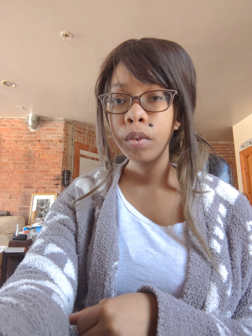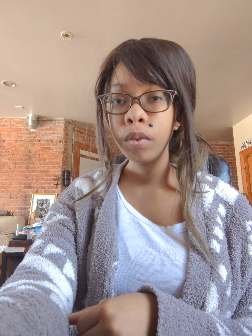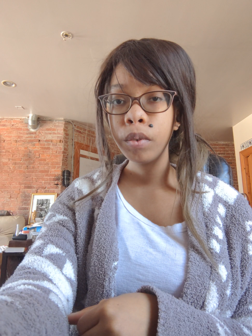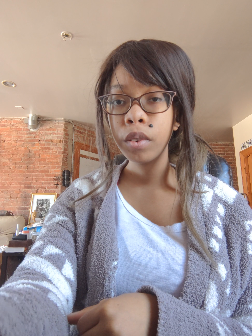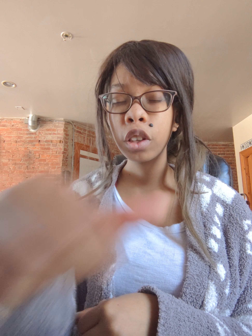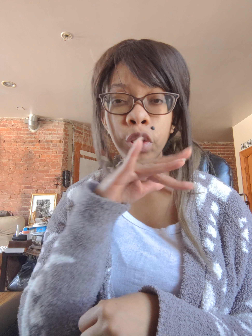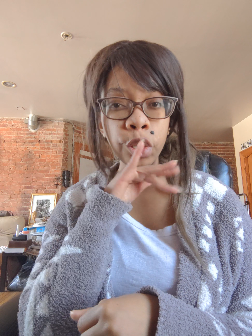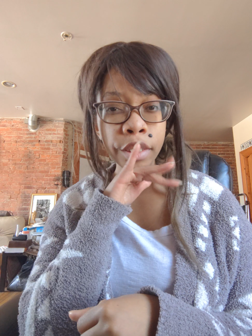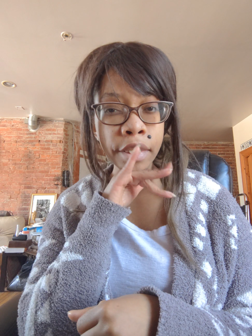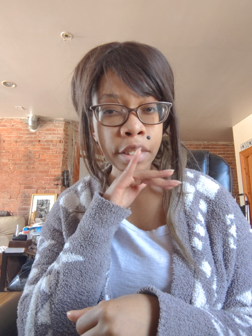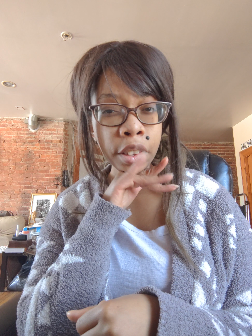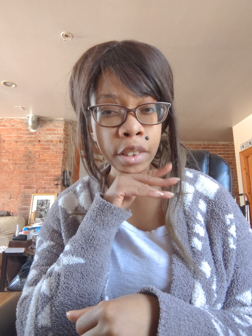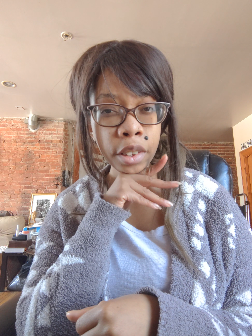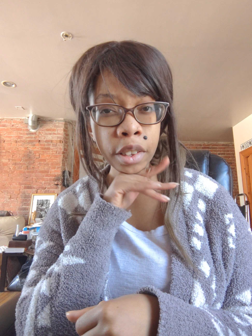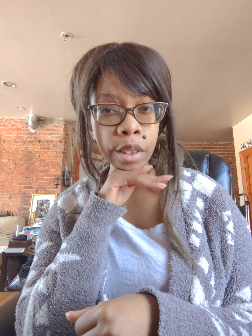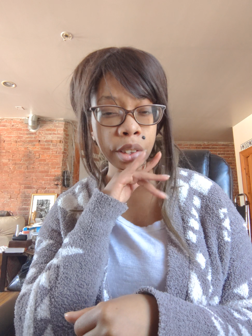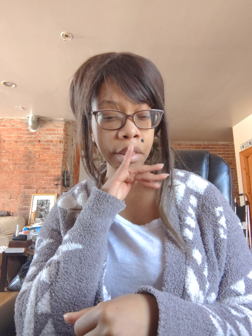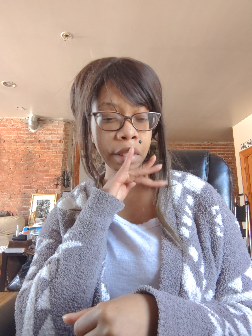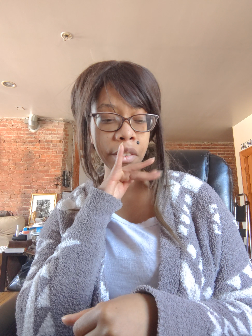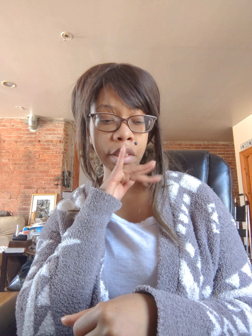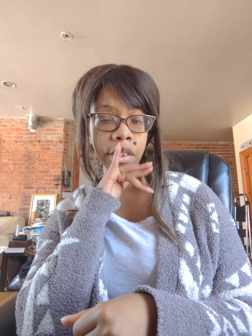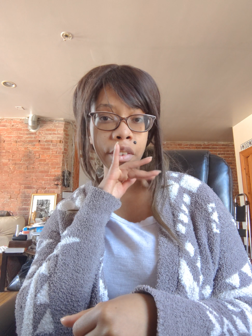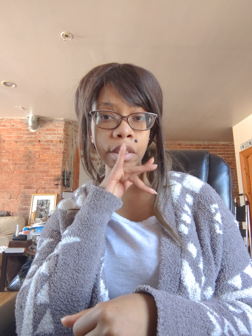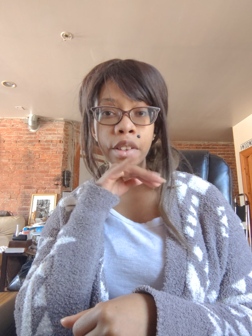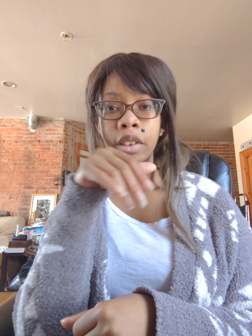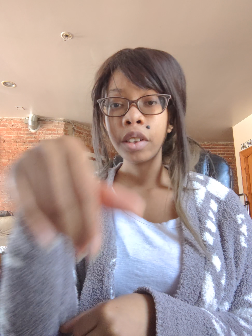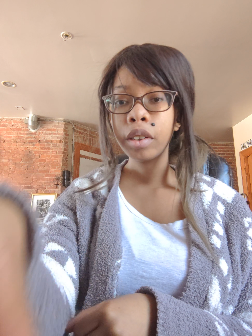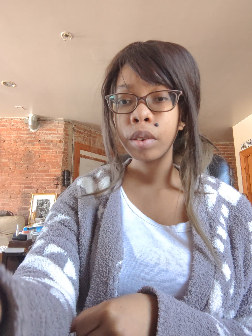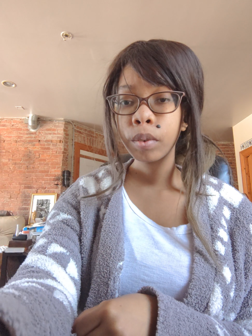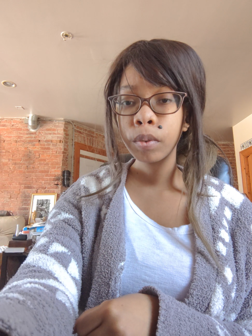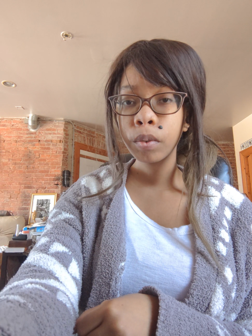dirty